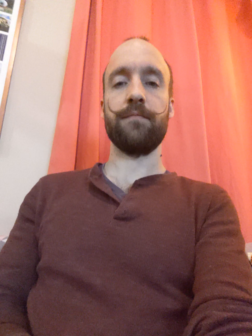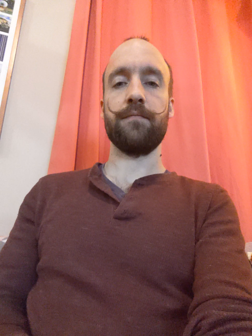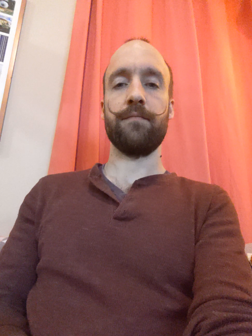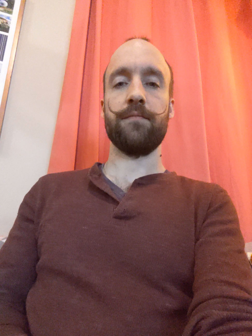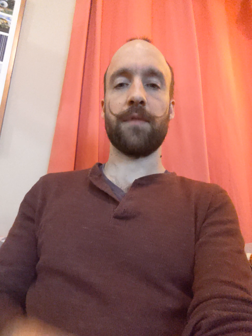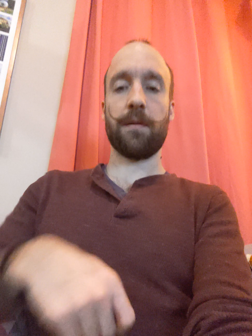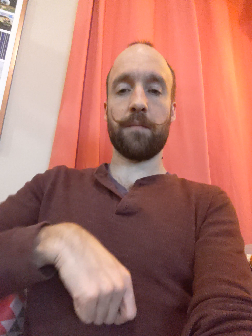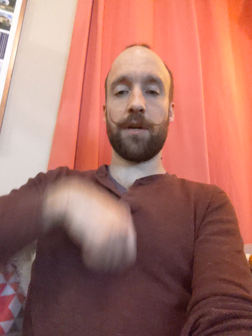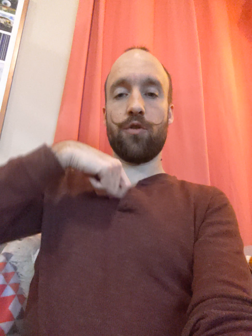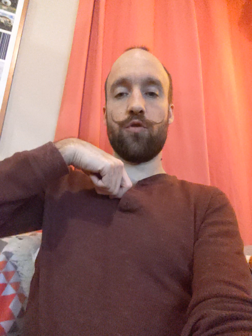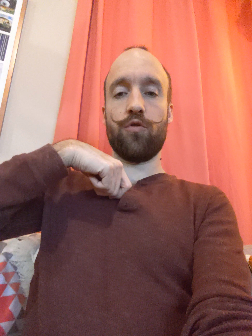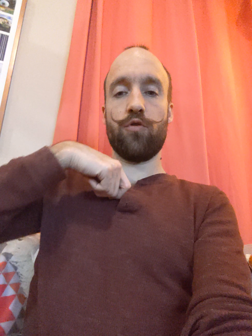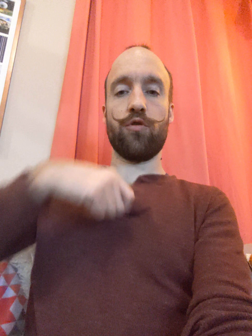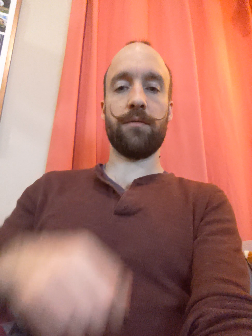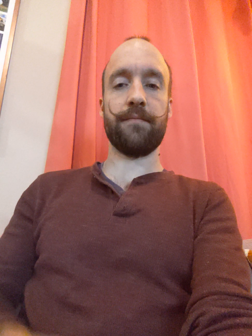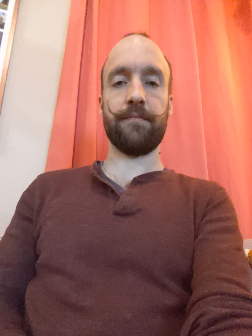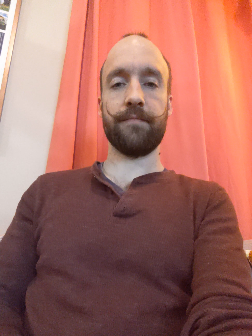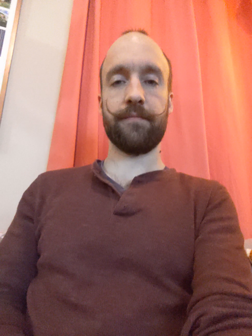zipper